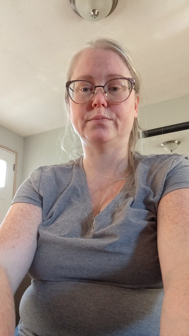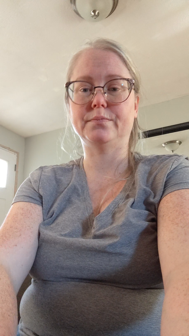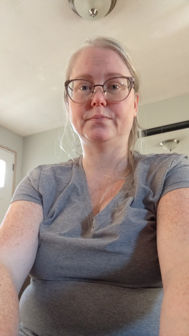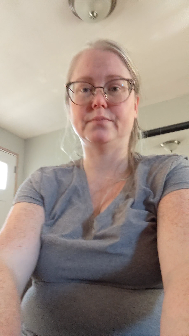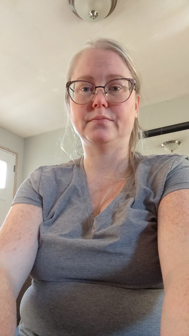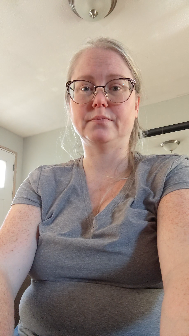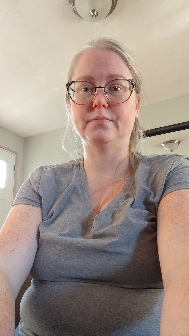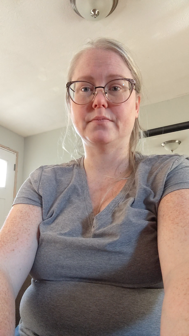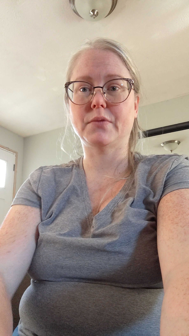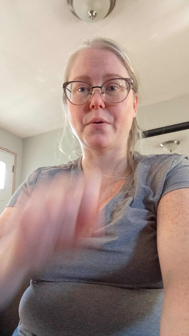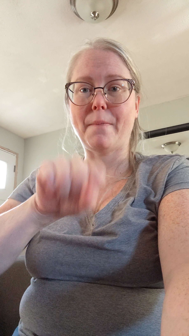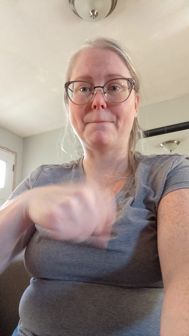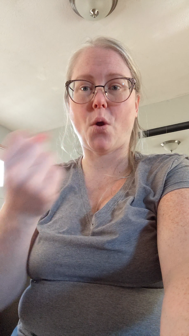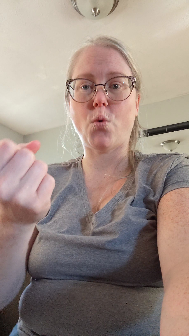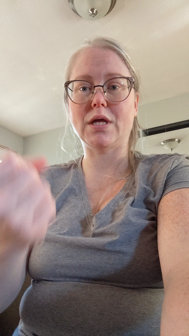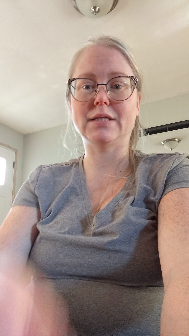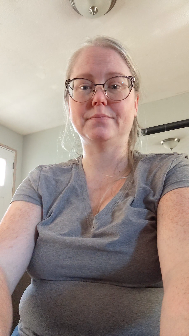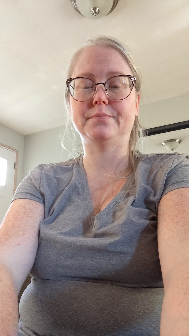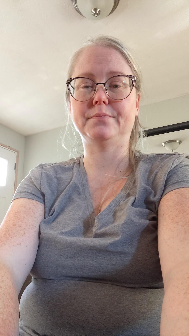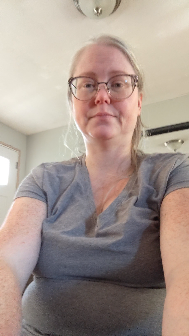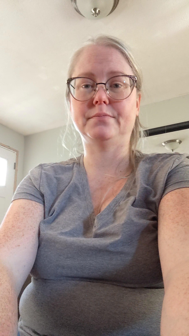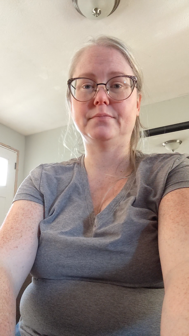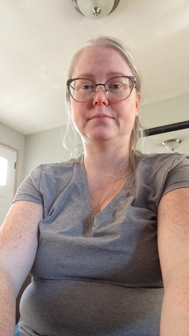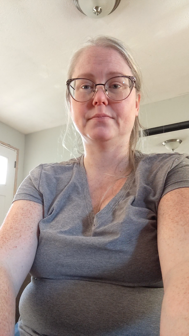broken